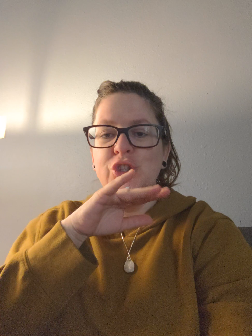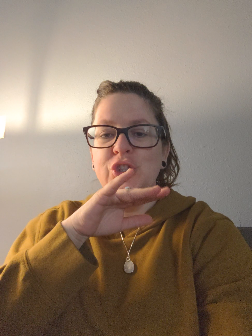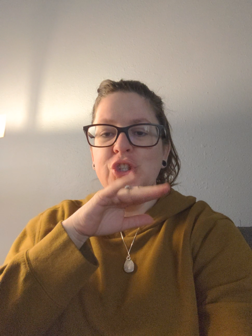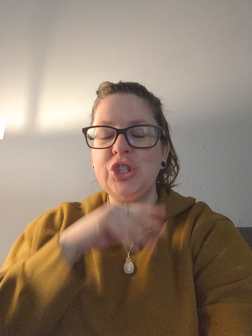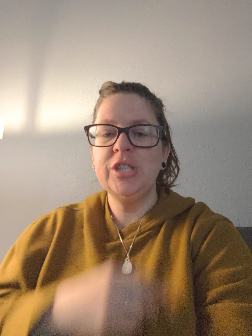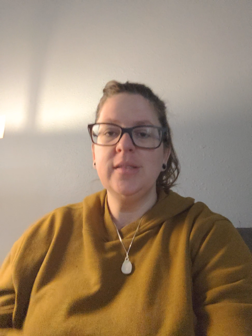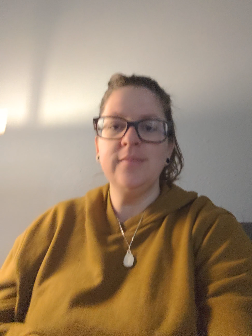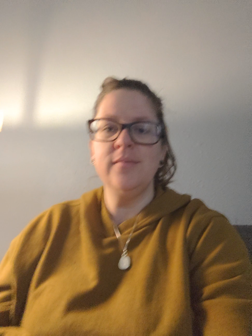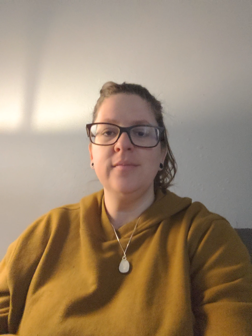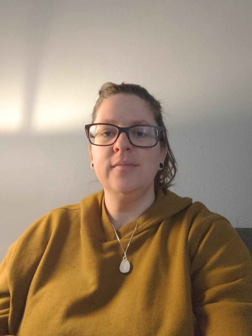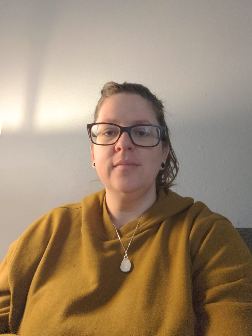dirty